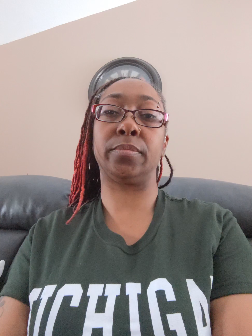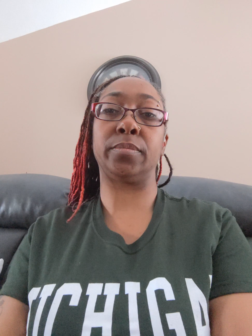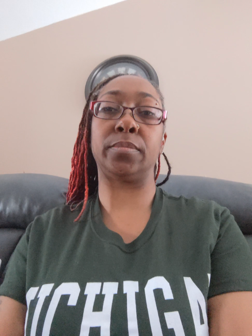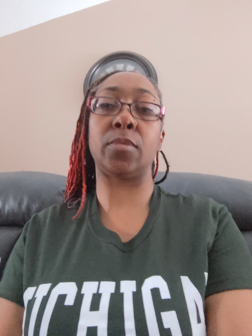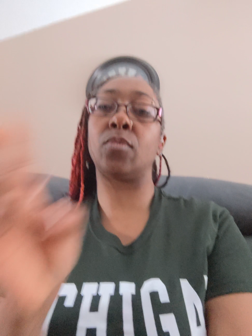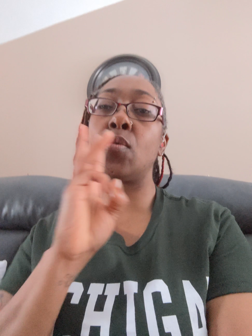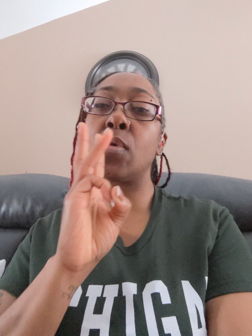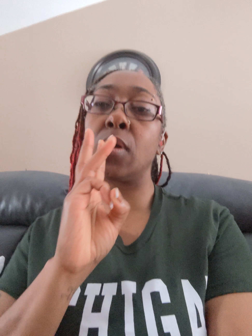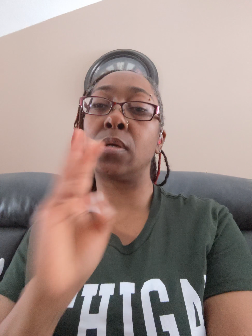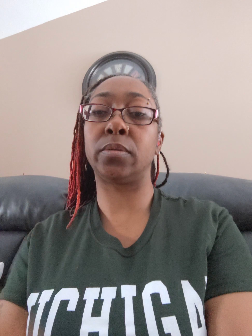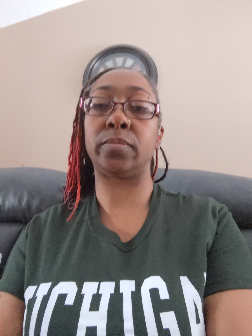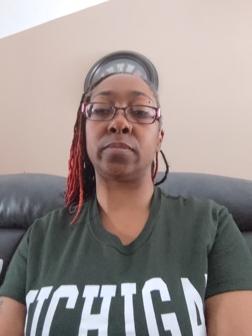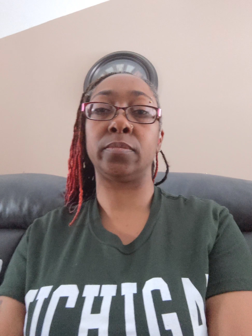water